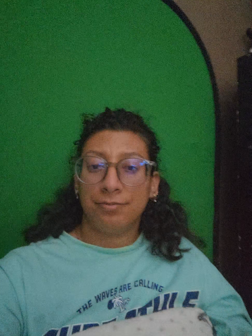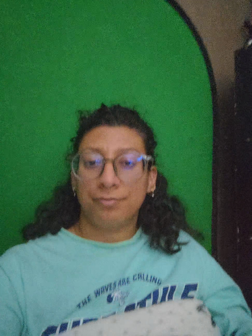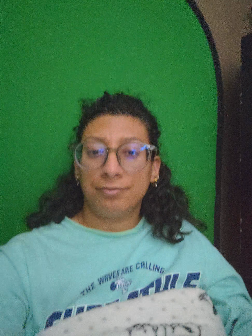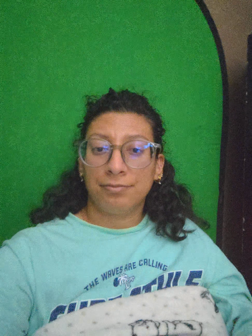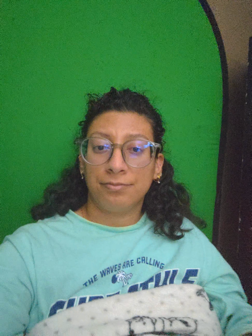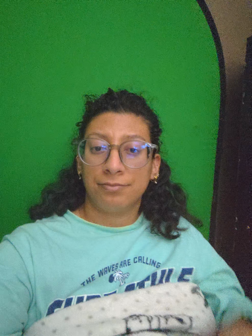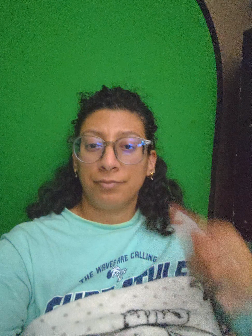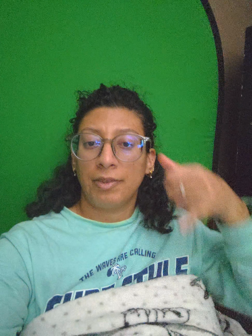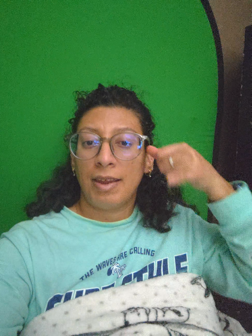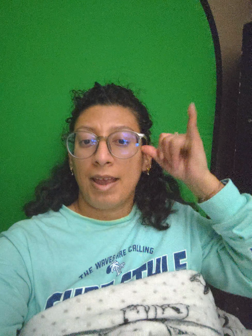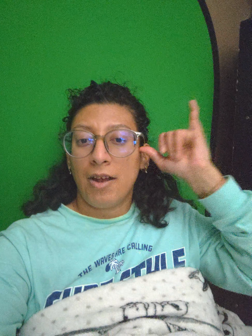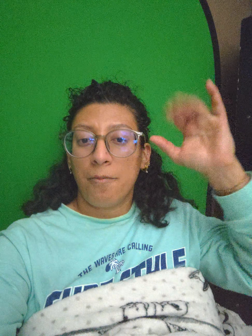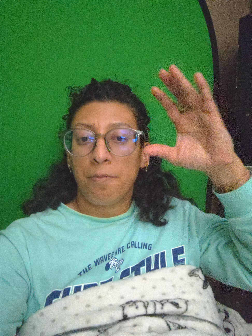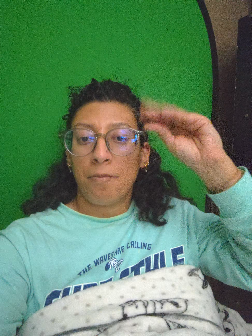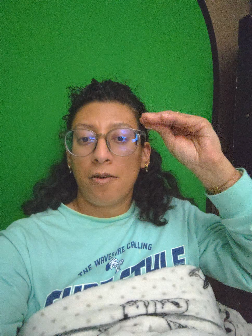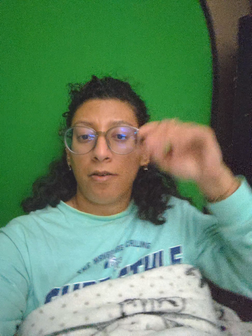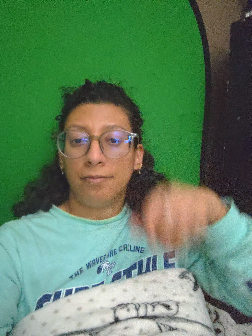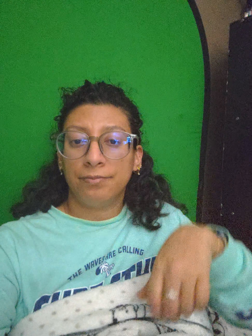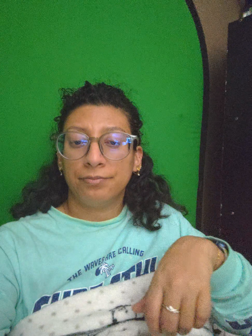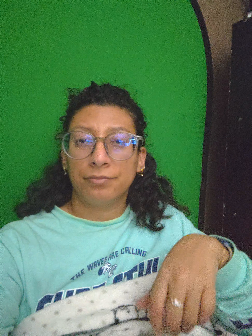cowboy